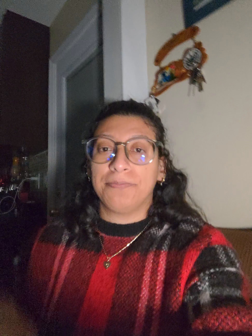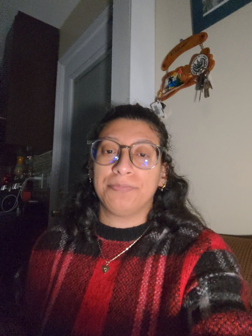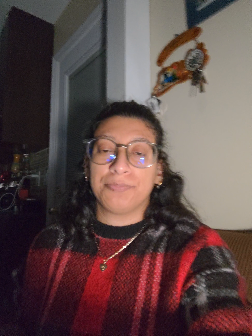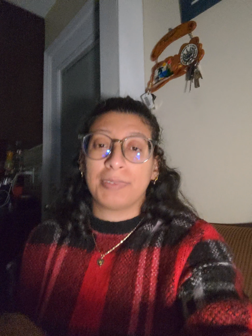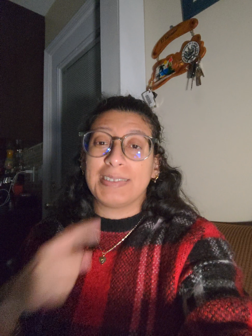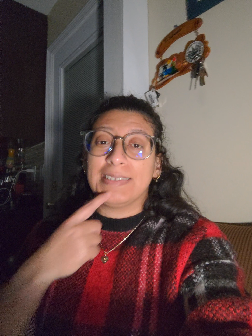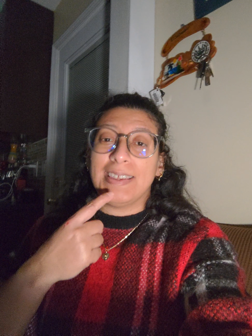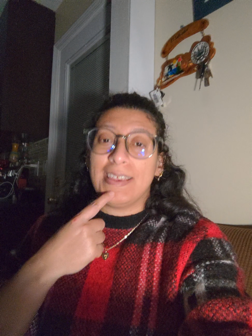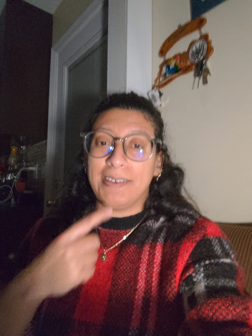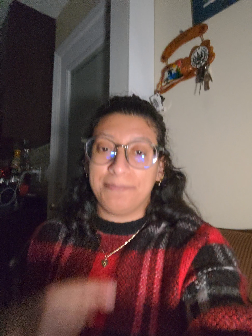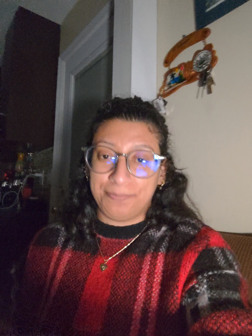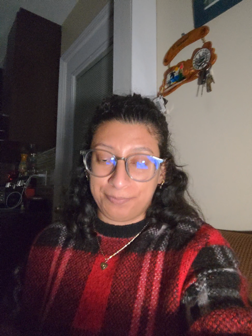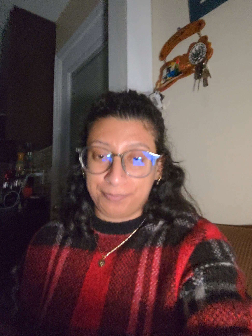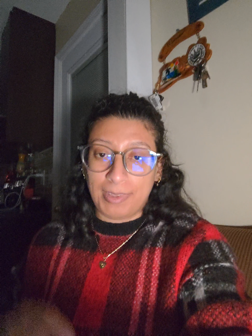say